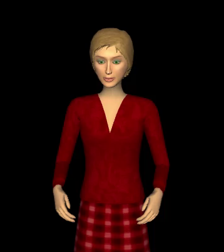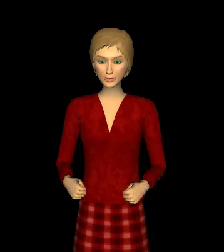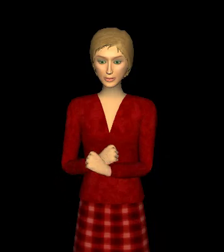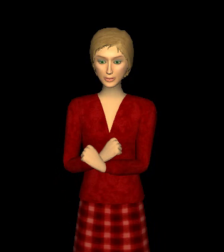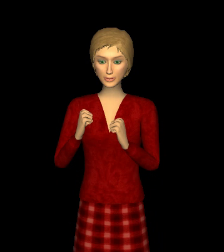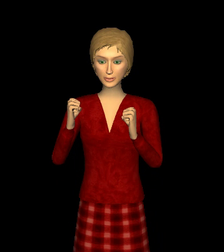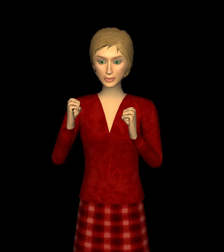قنبلة